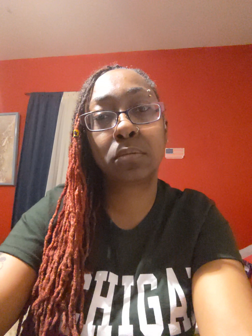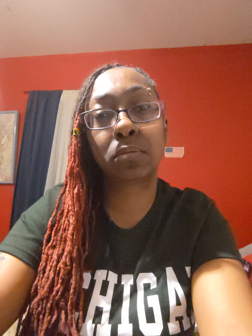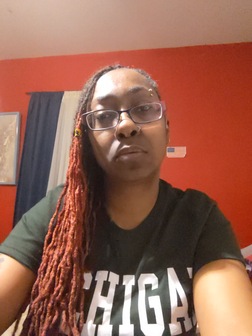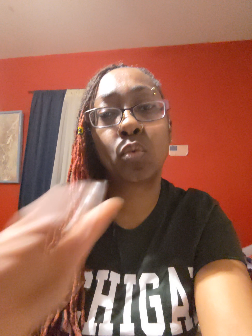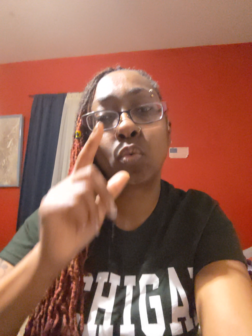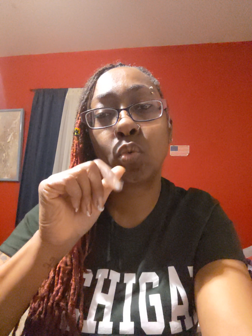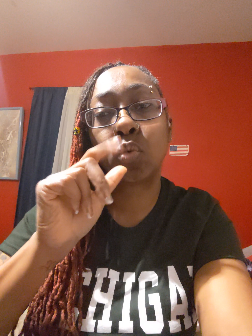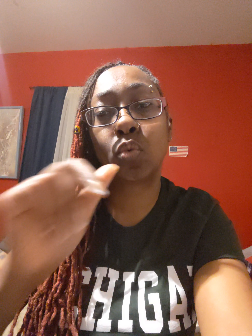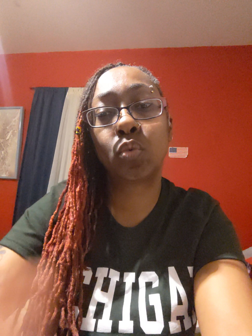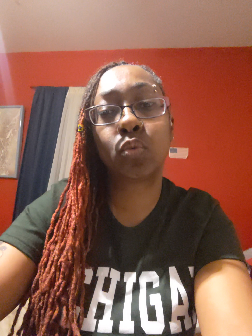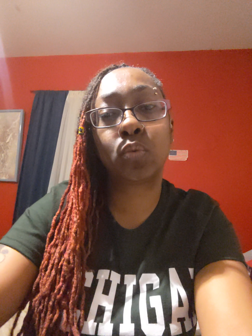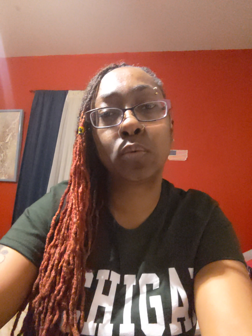who